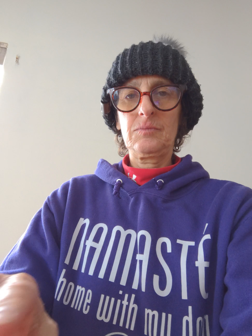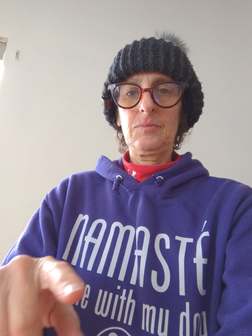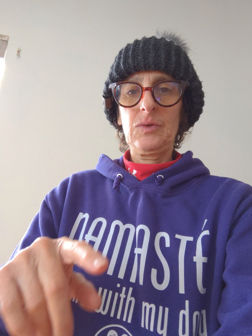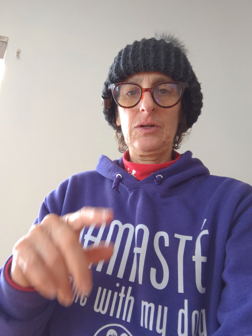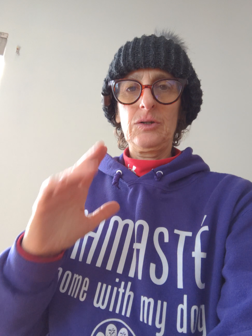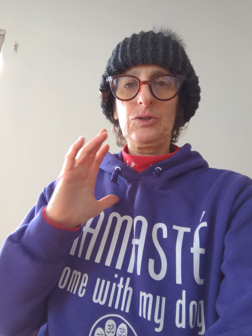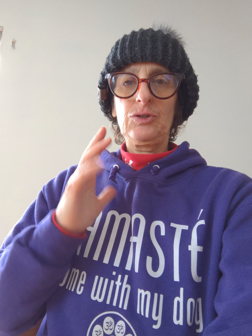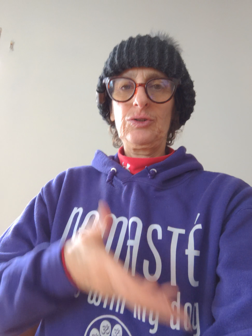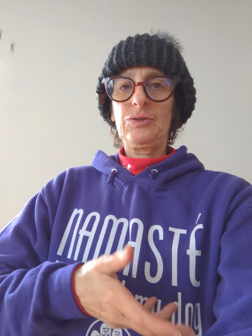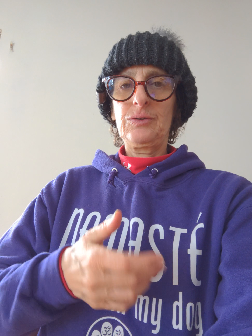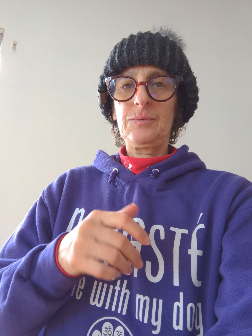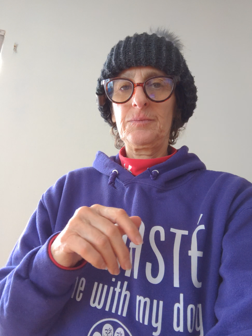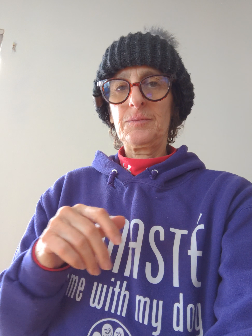shirt